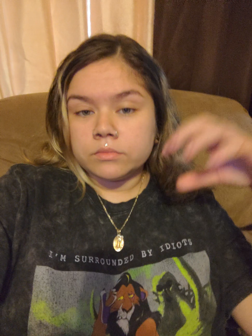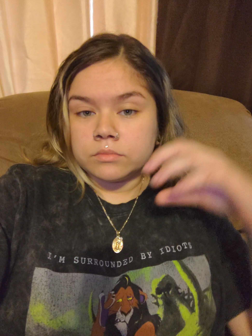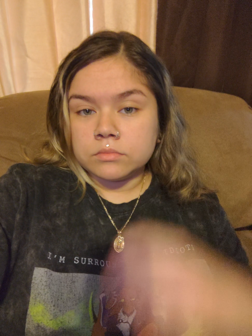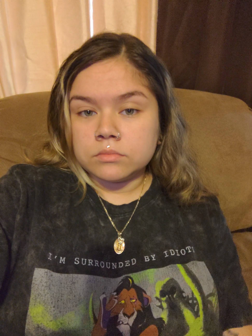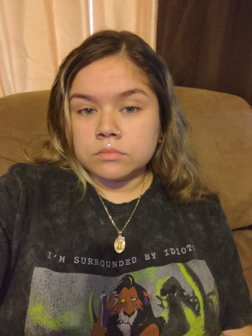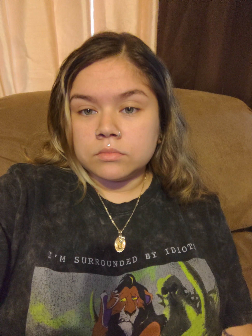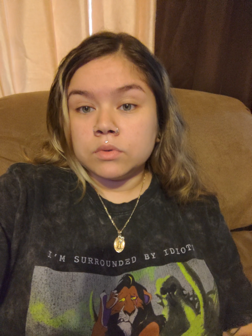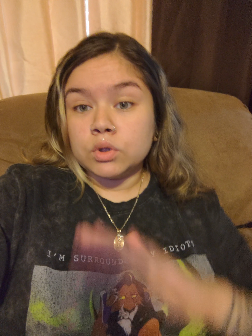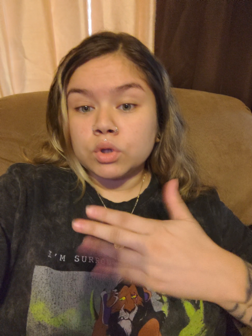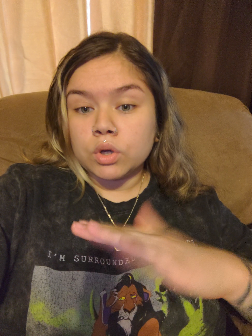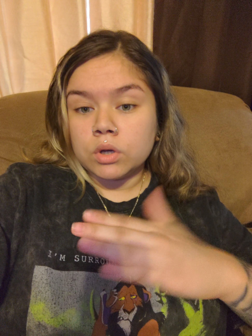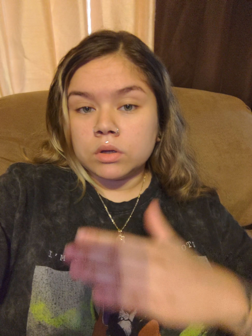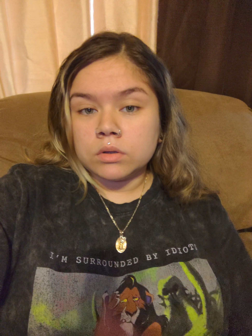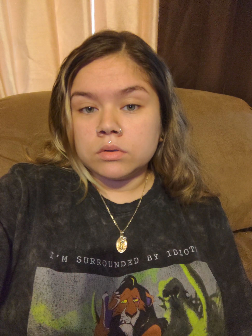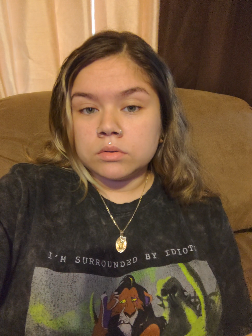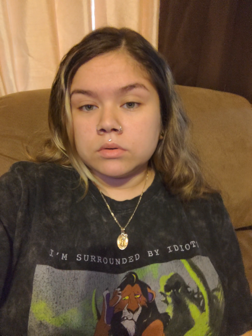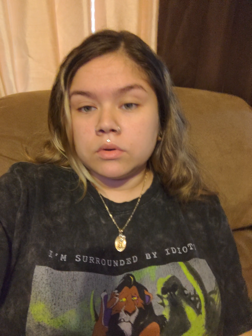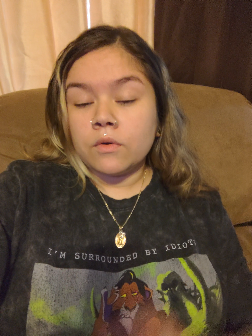cook